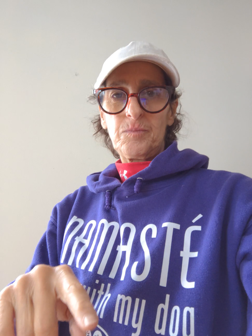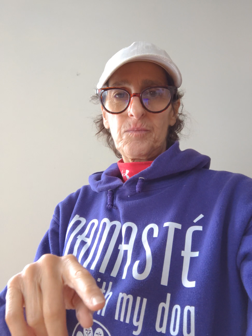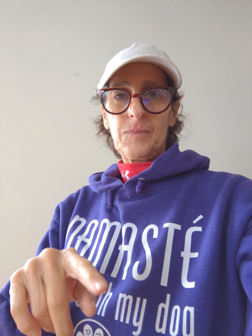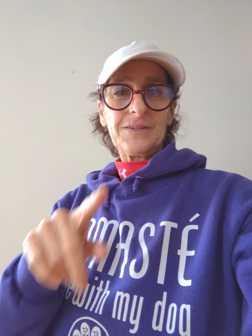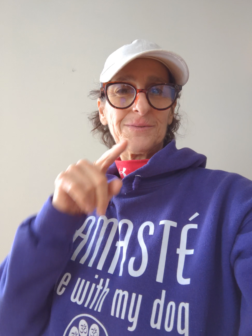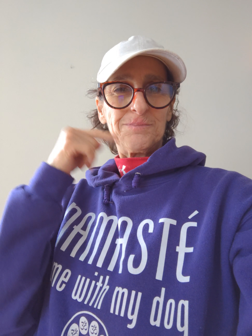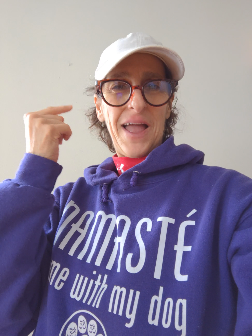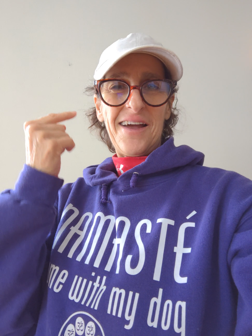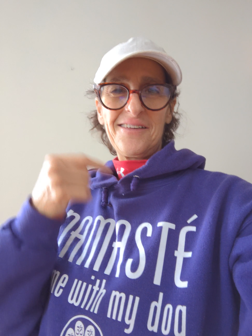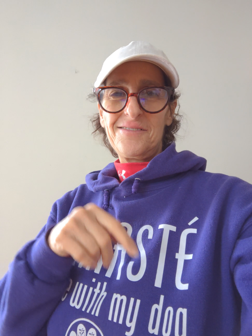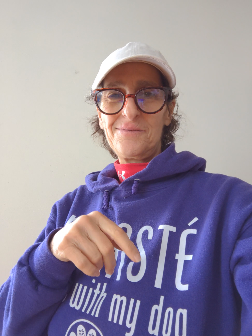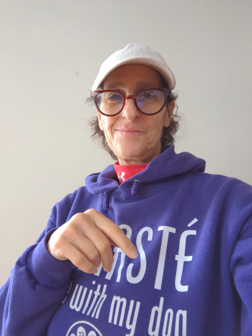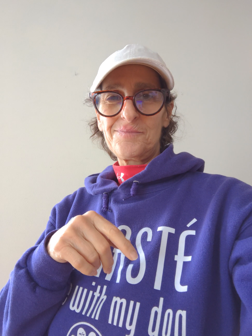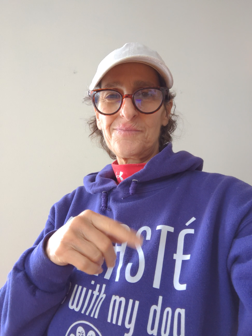smile